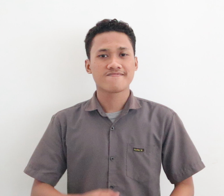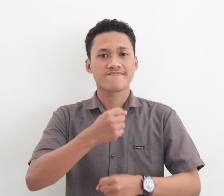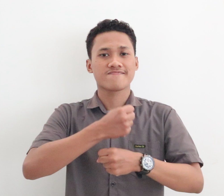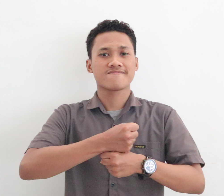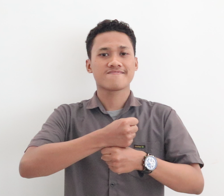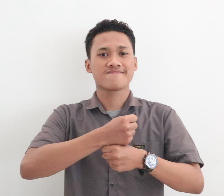G